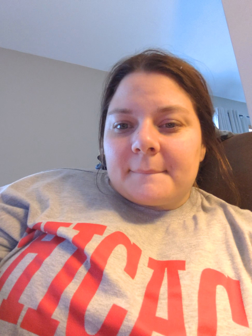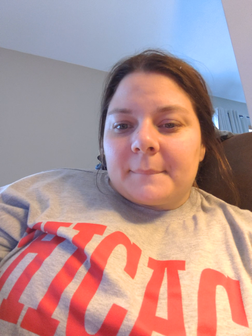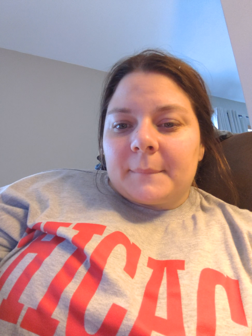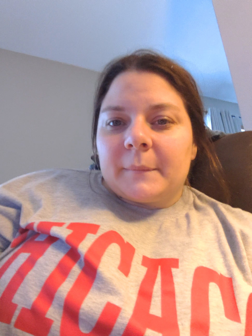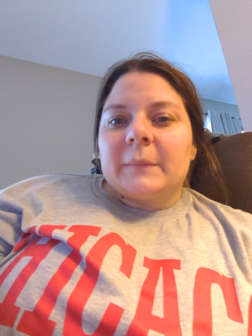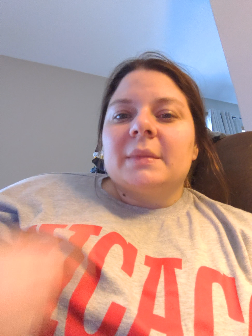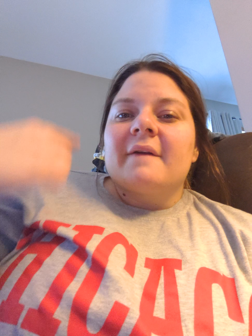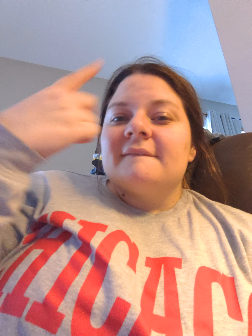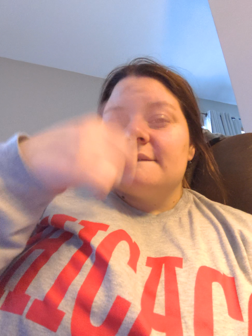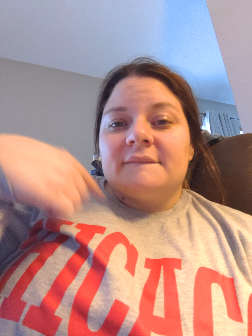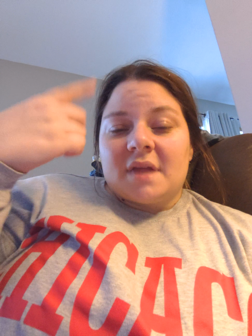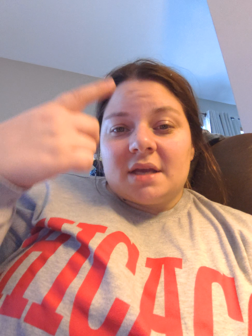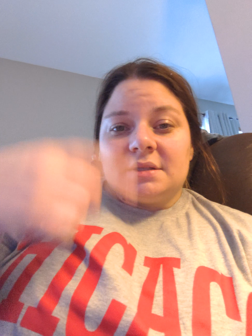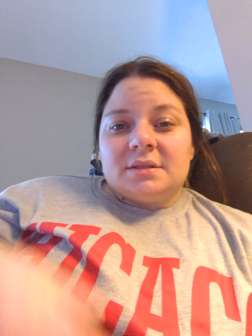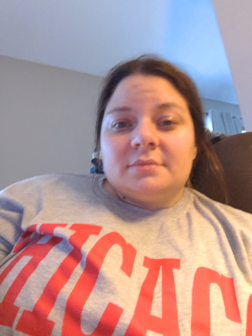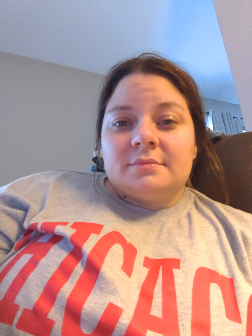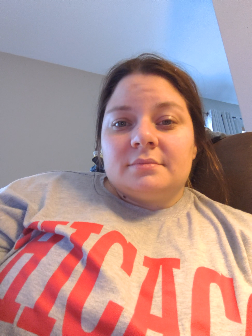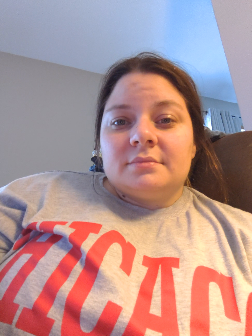face